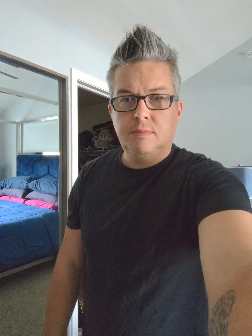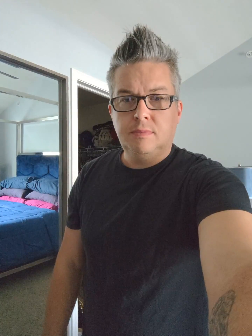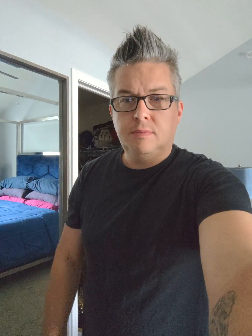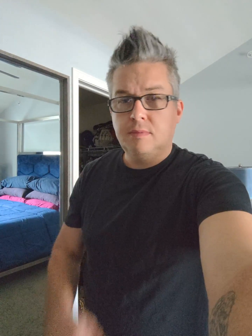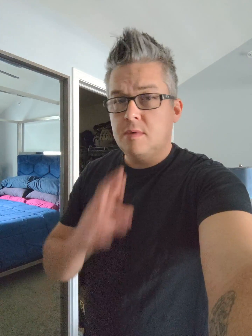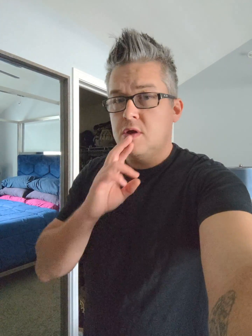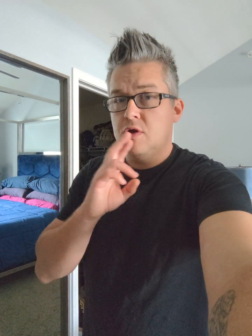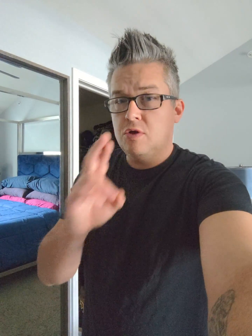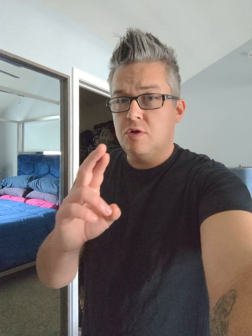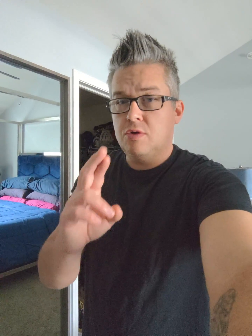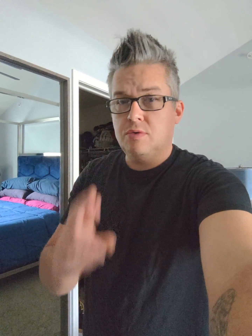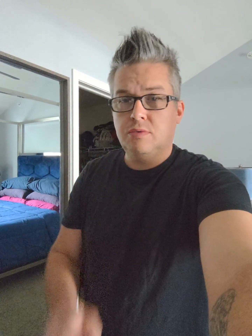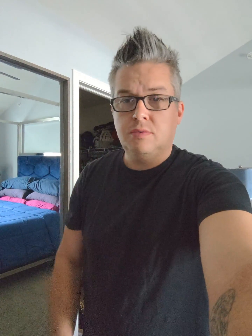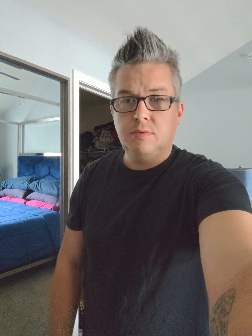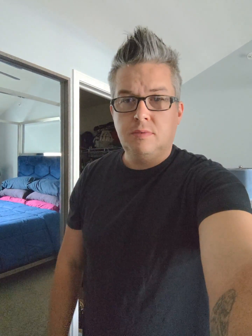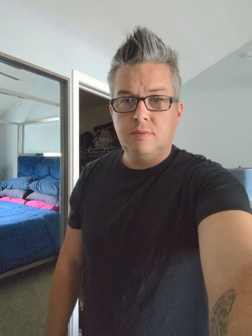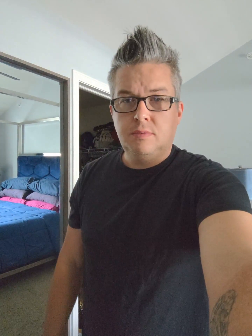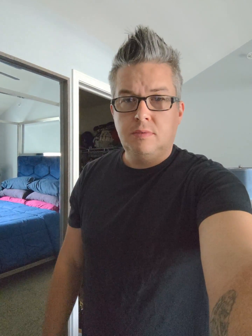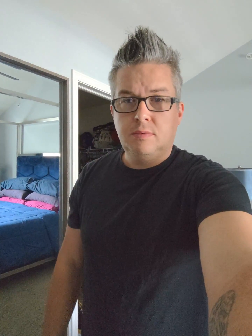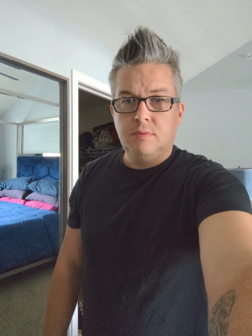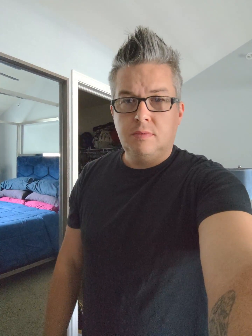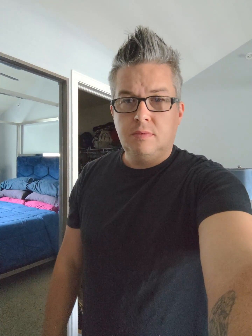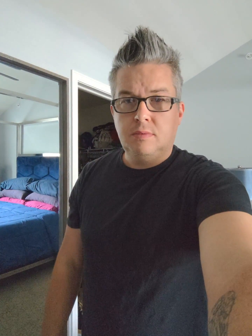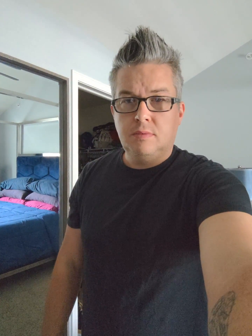are